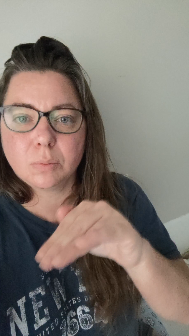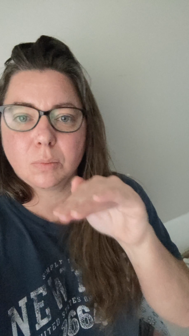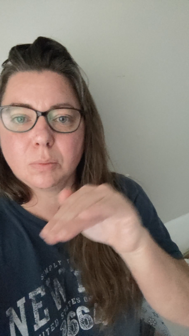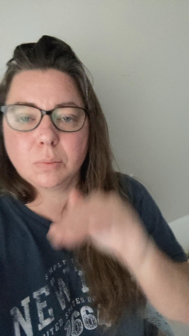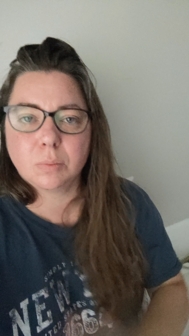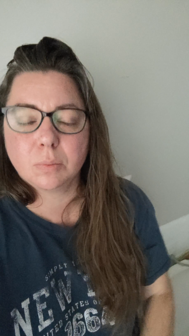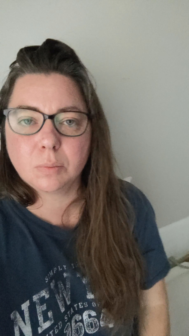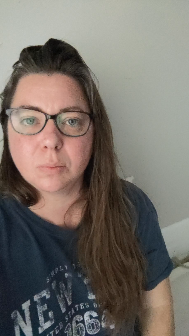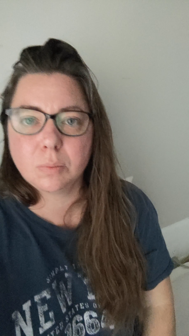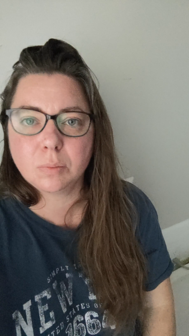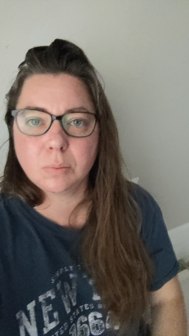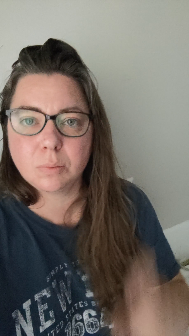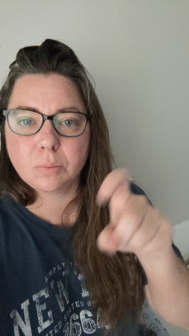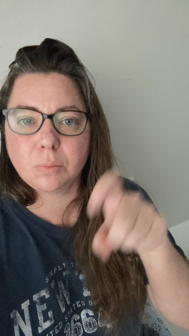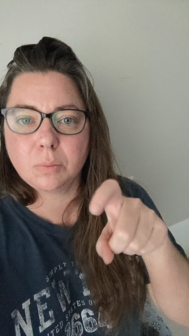should